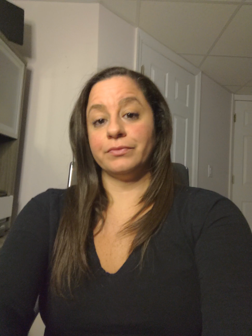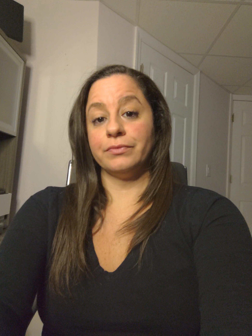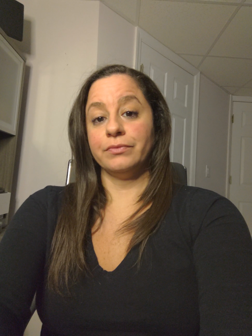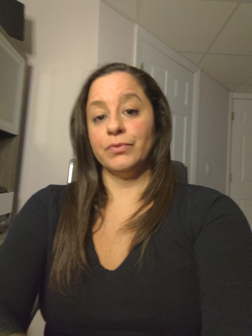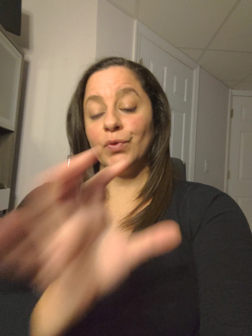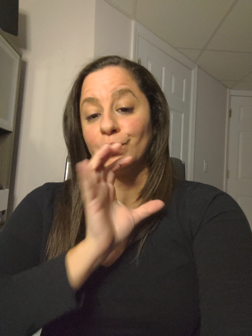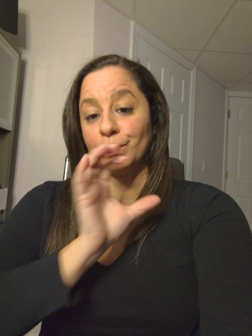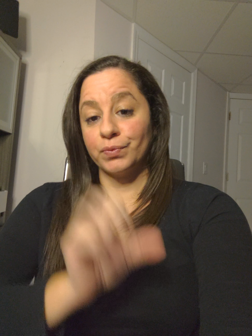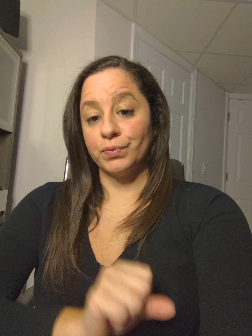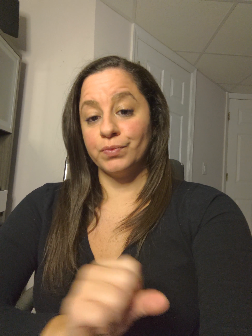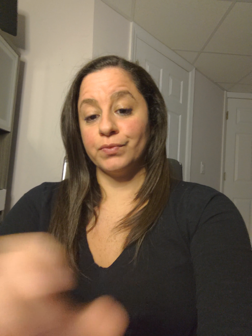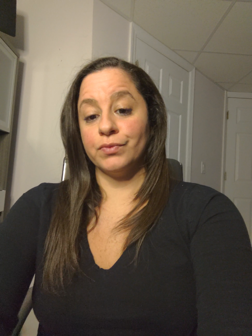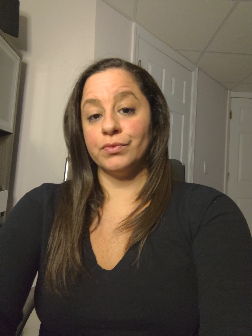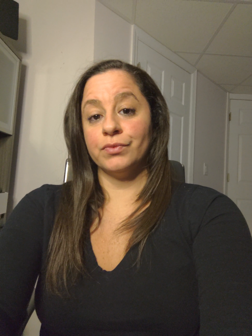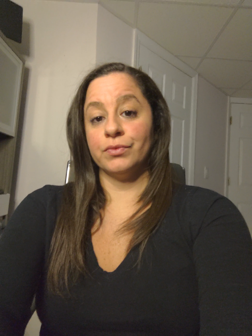old